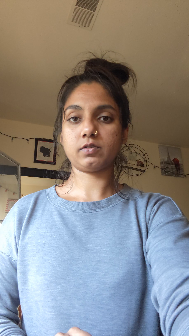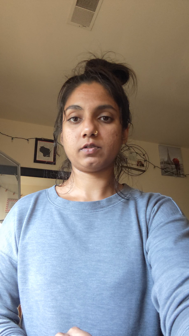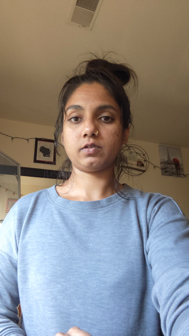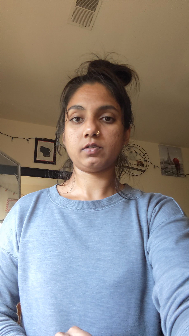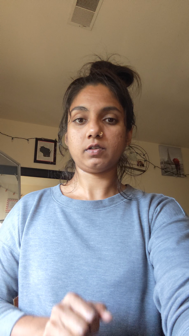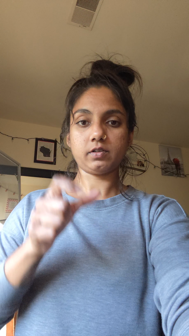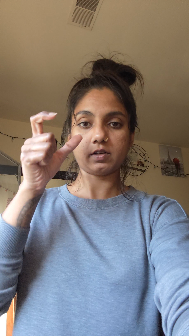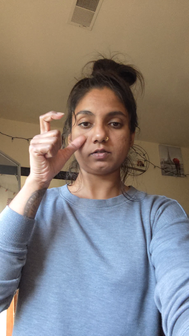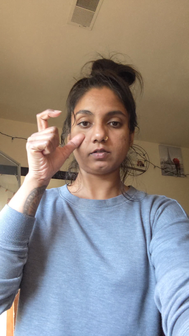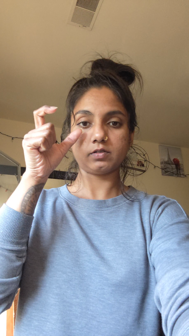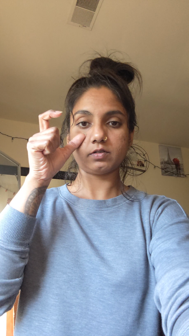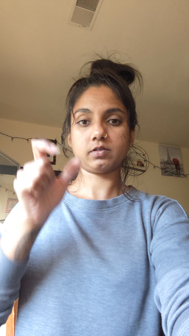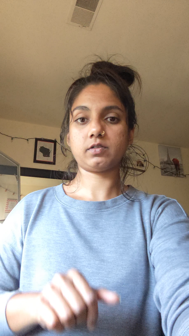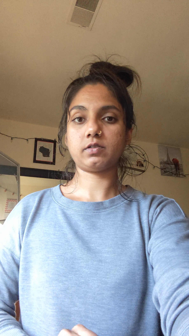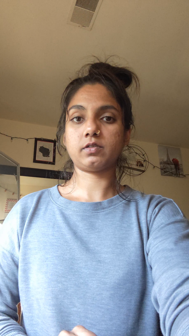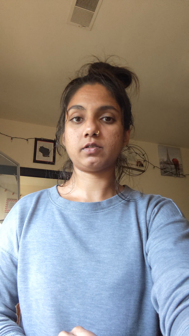glasses